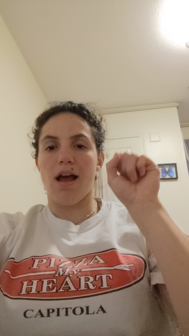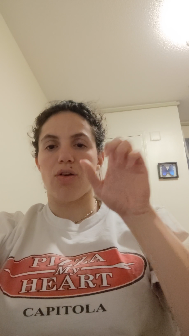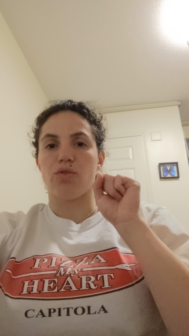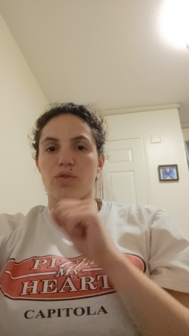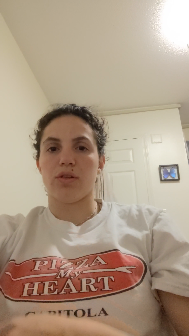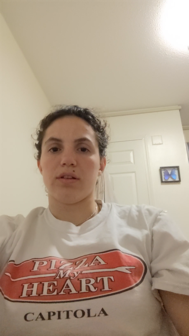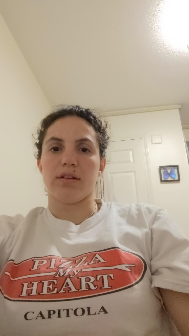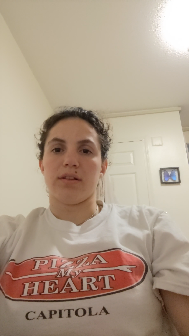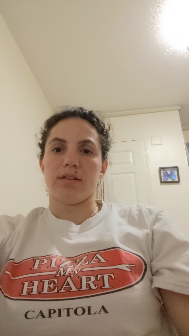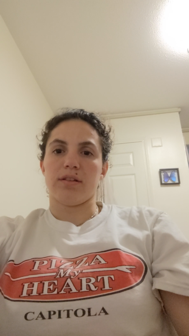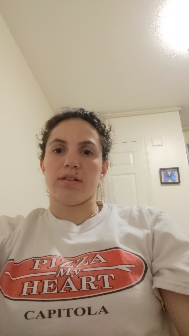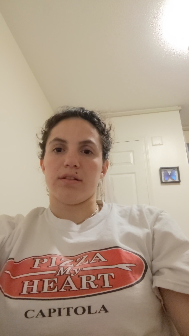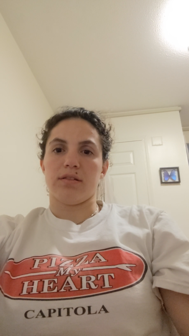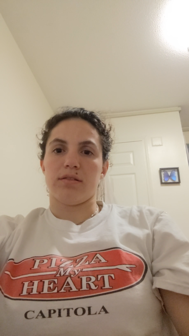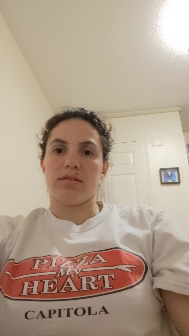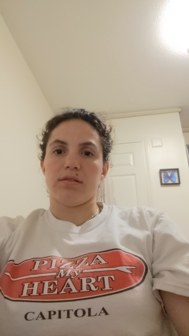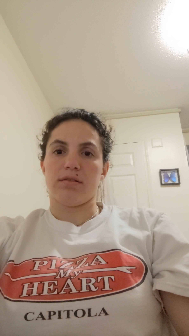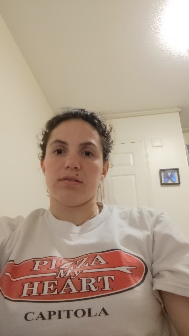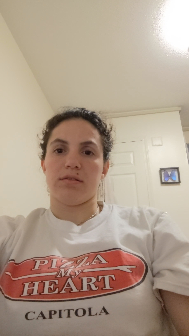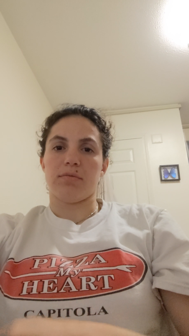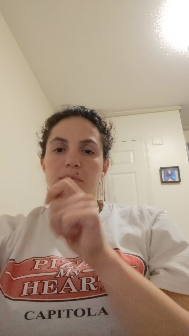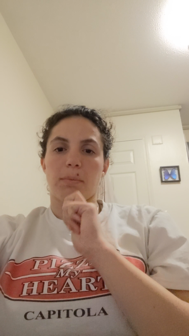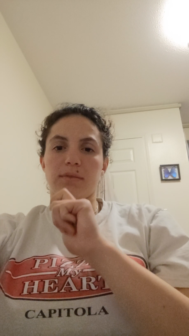popsicle